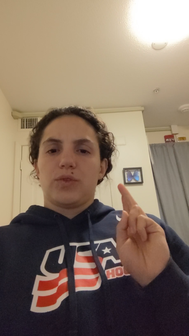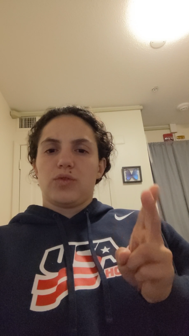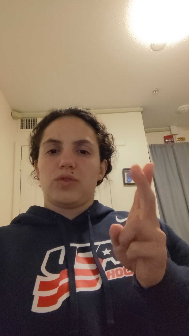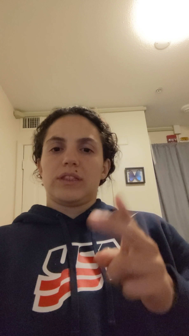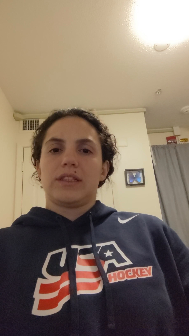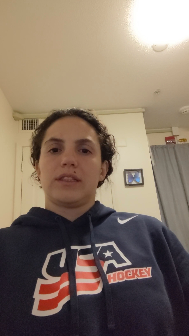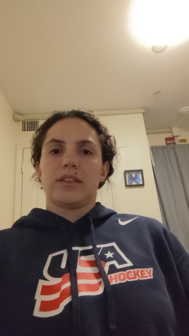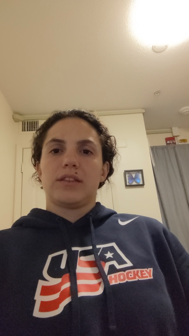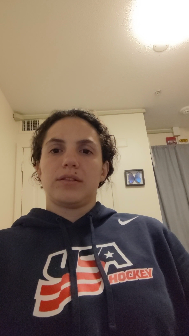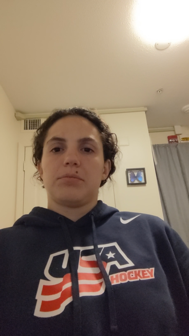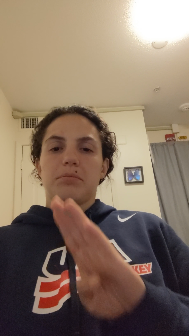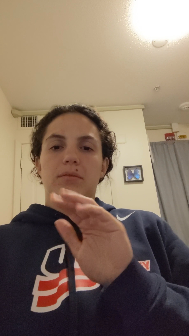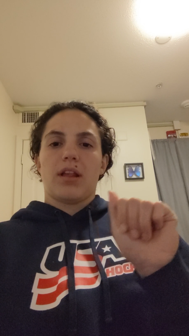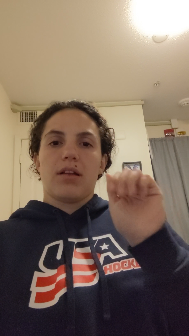baa baa